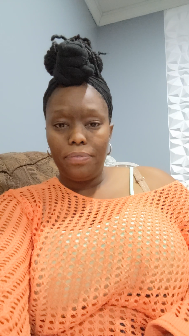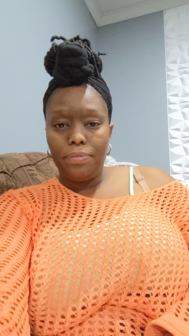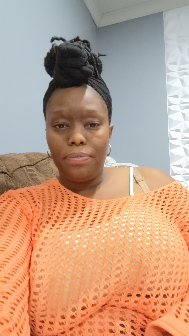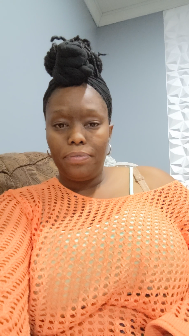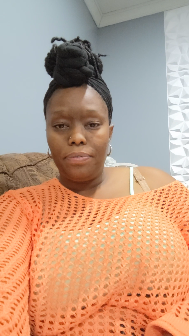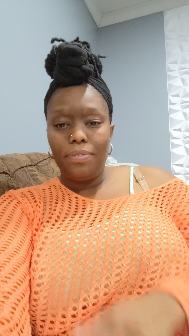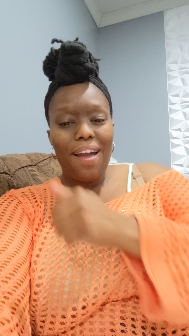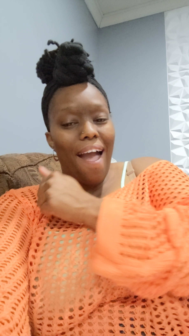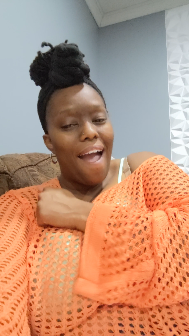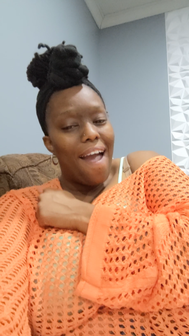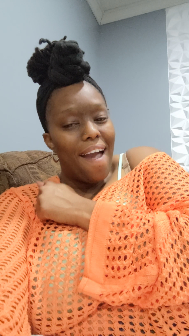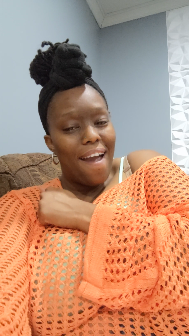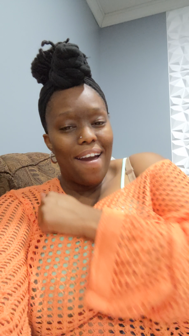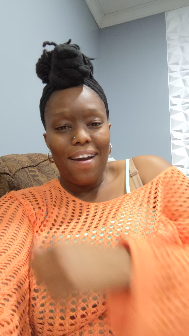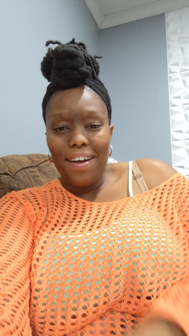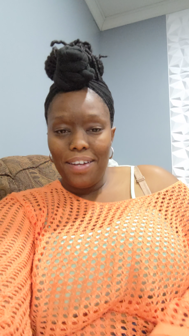hug